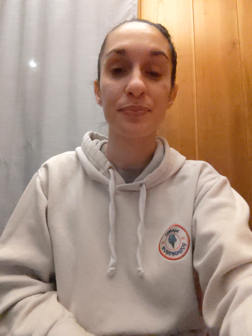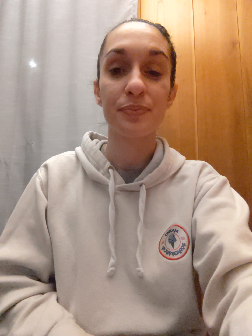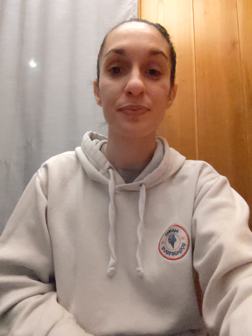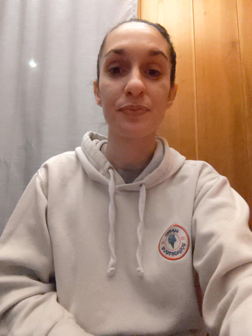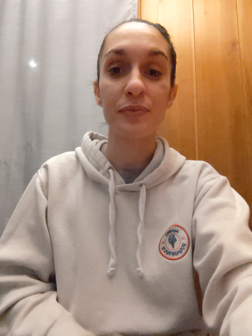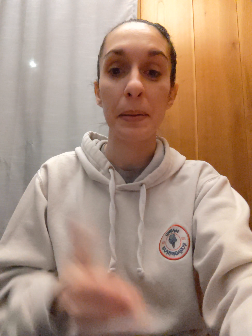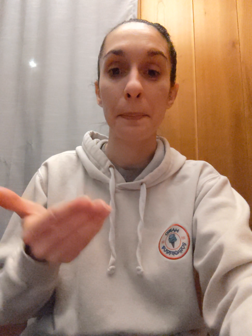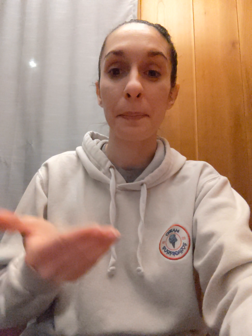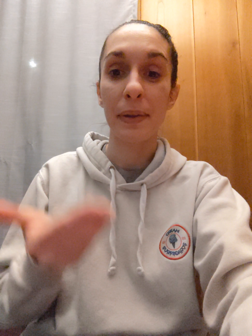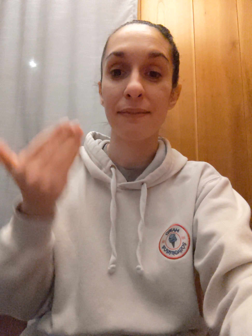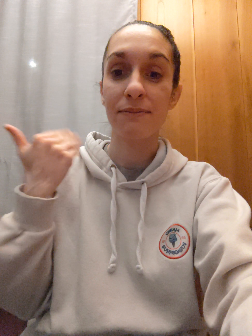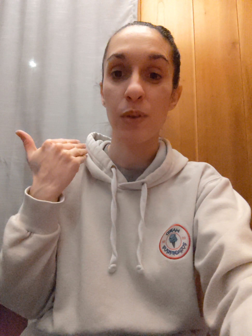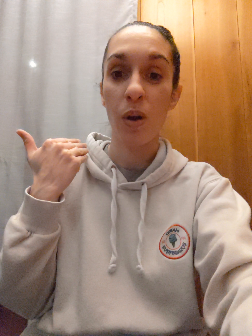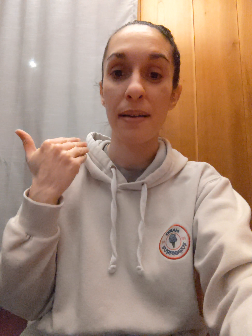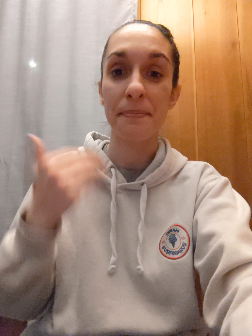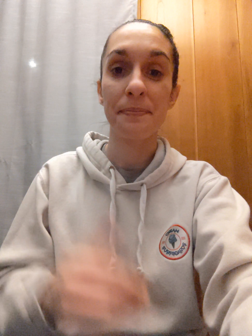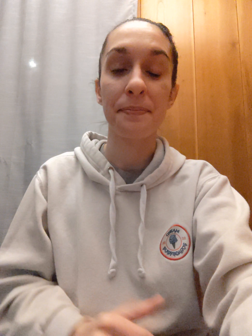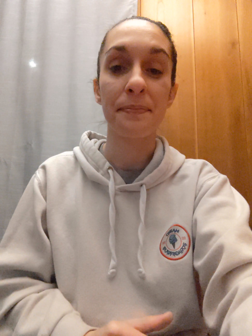before